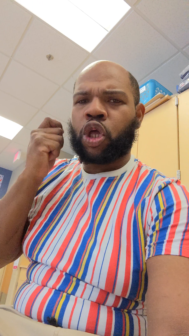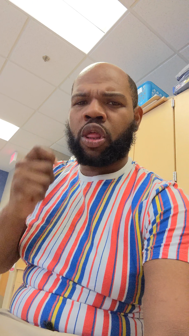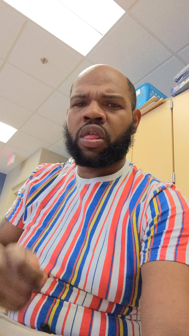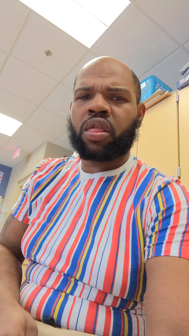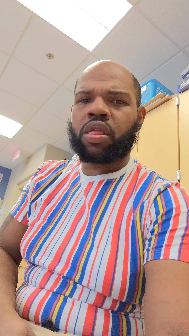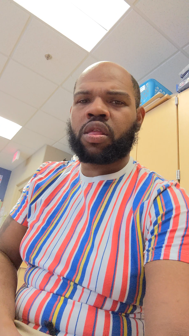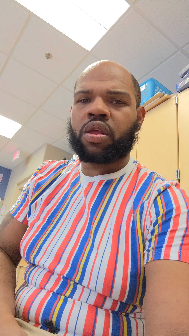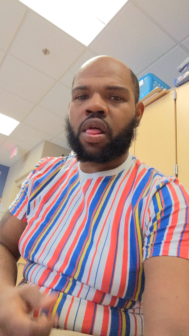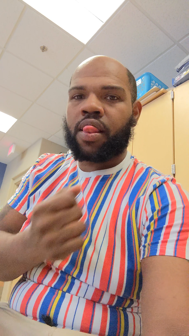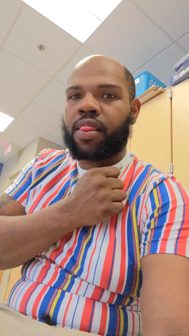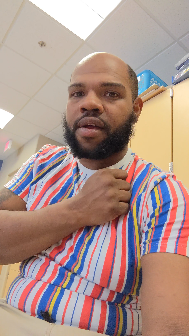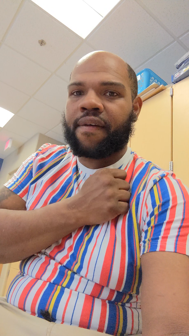love